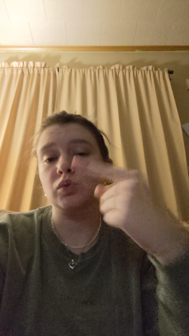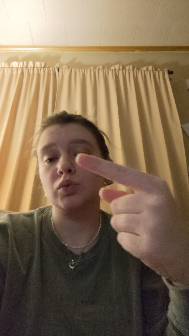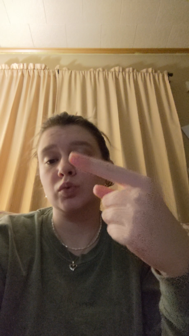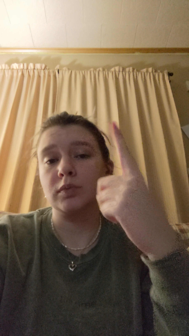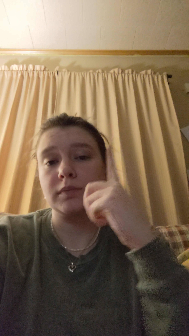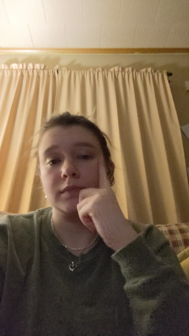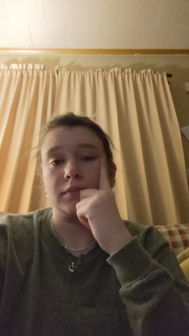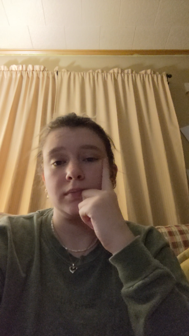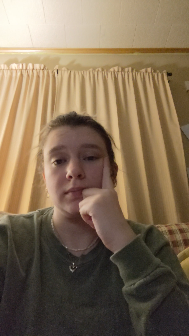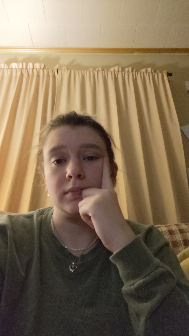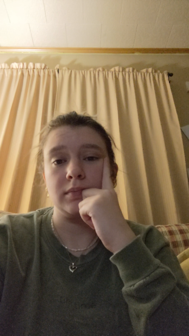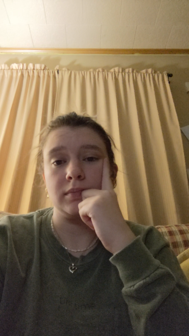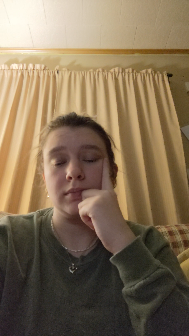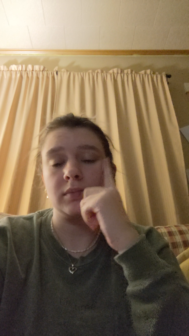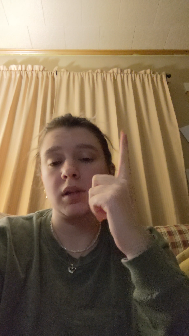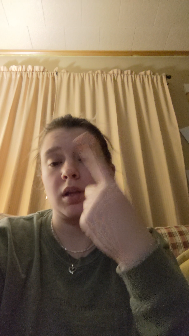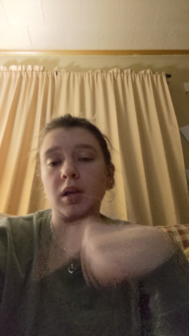cut